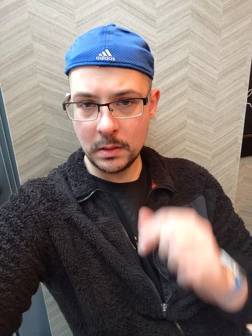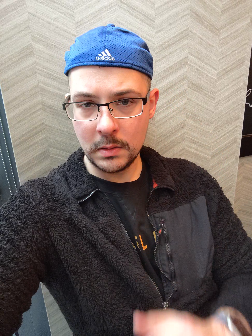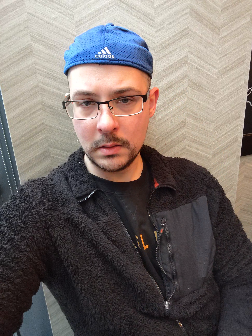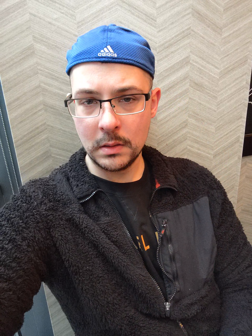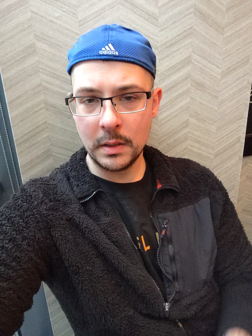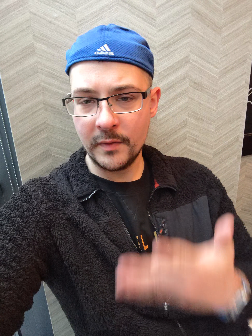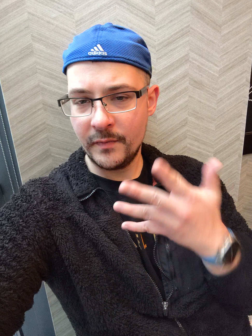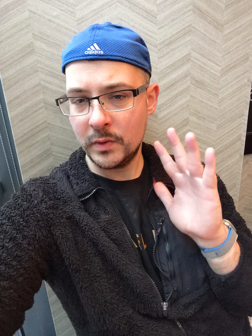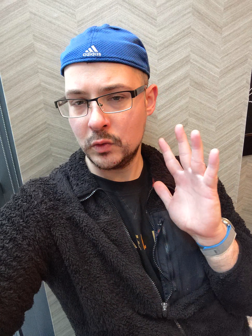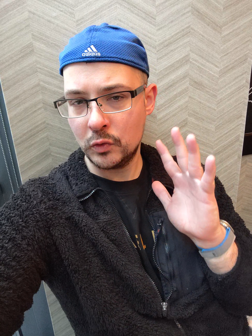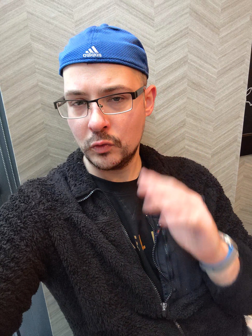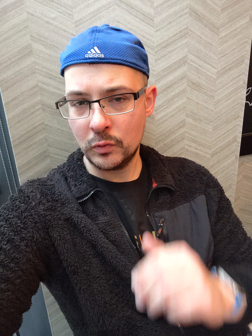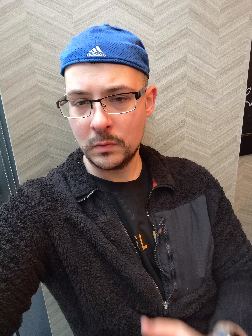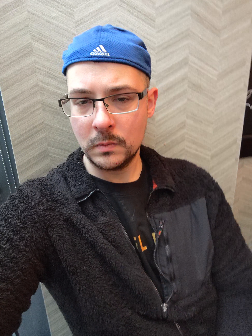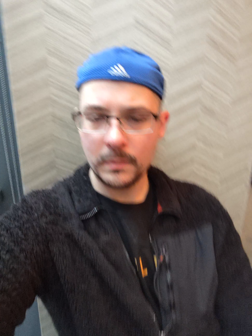finish